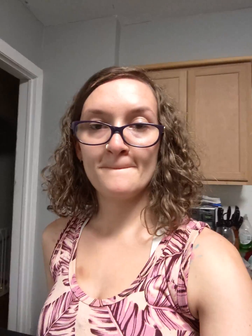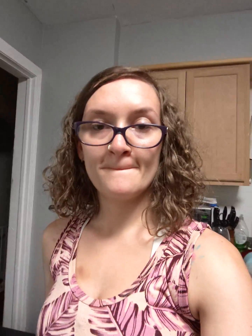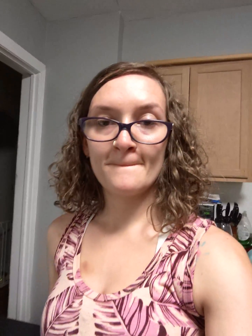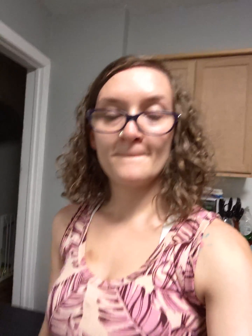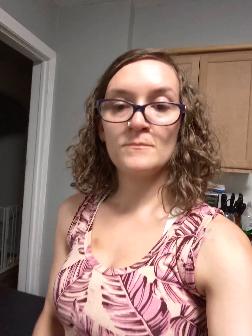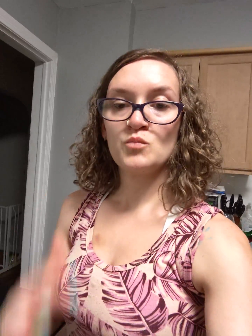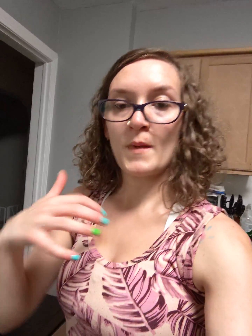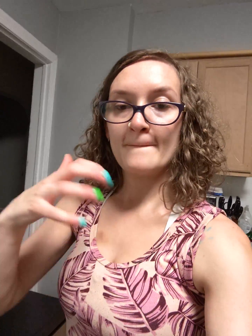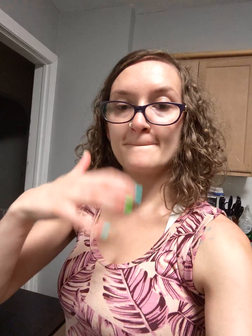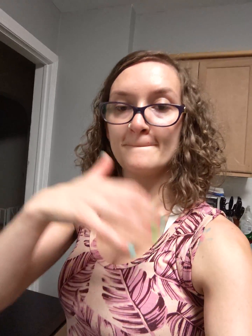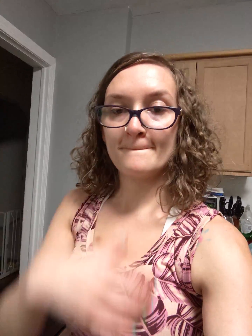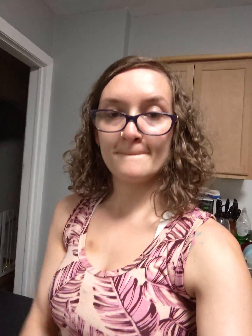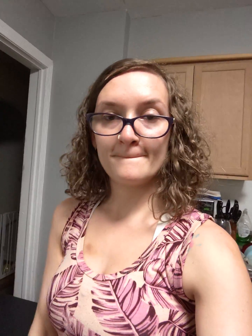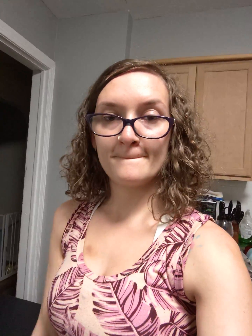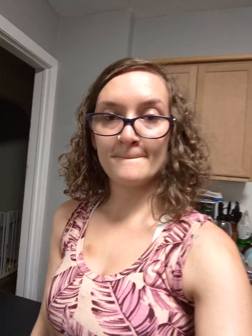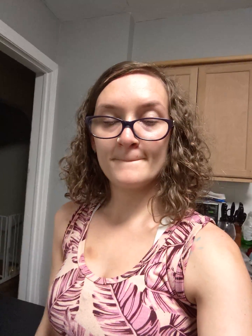grapes